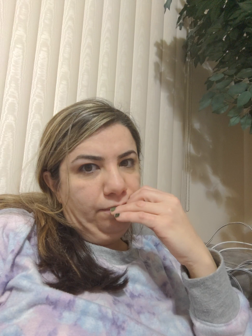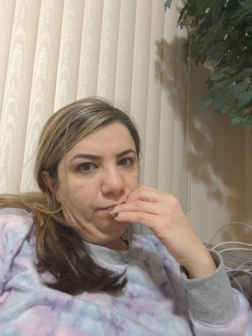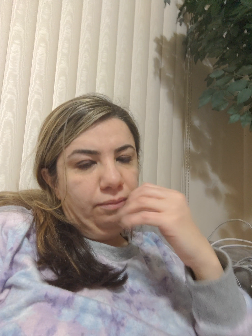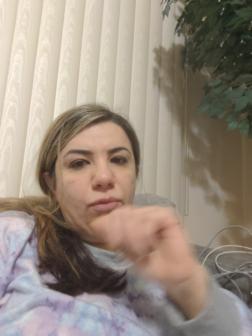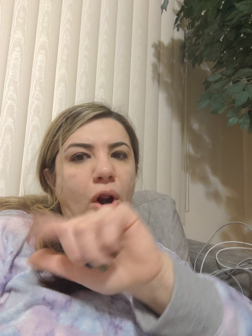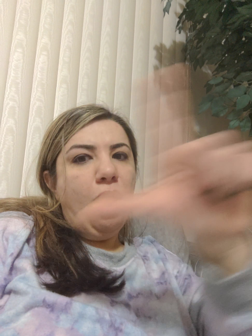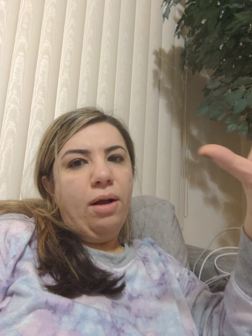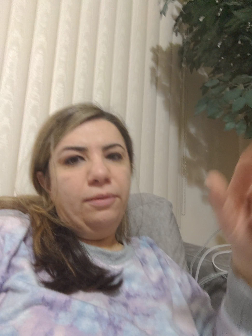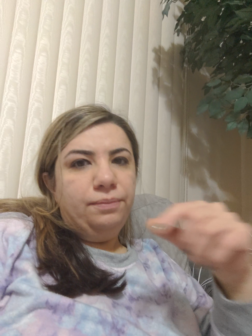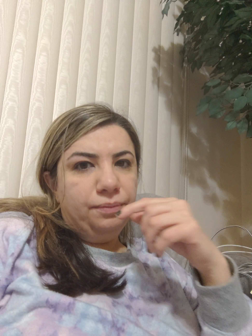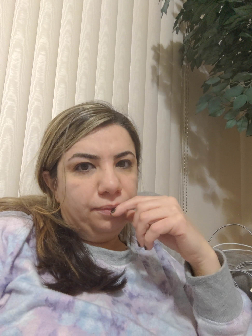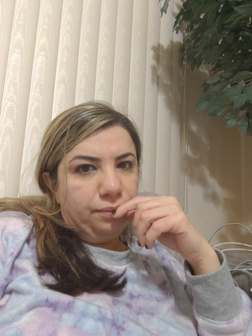all